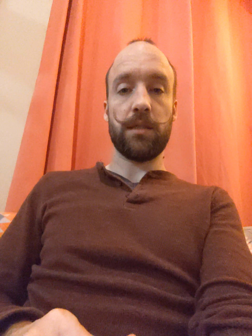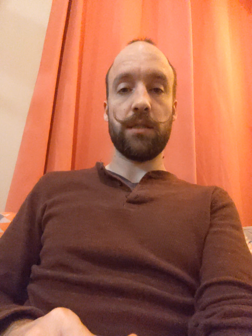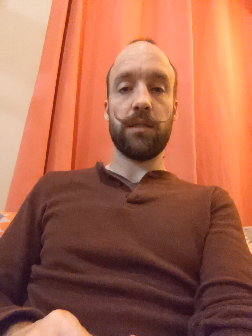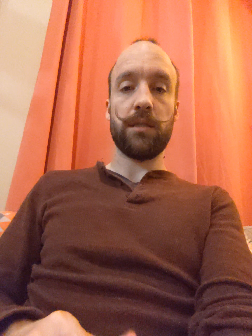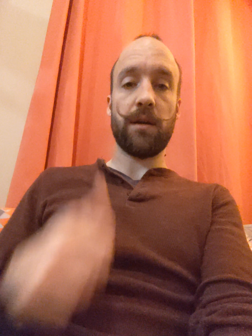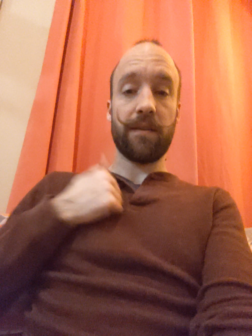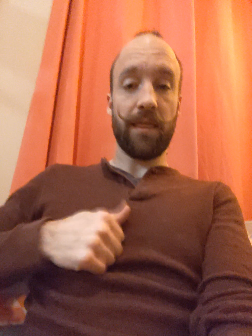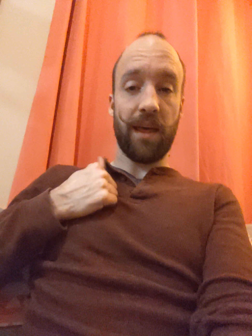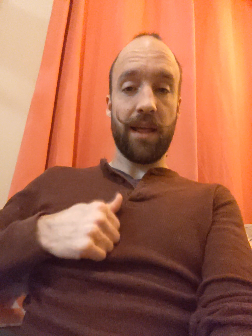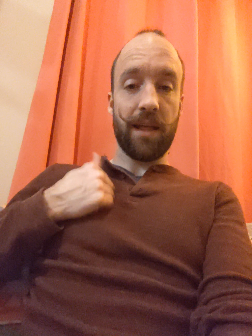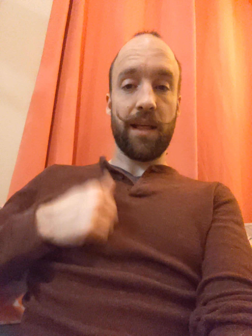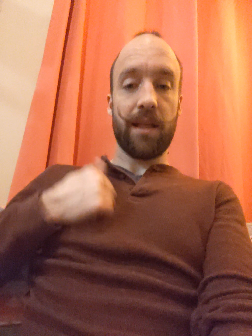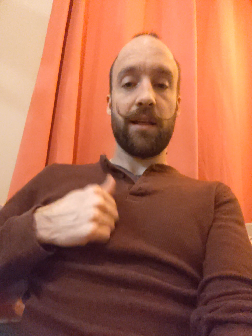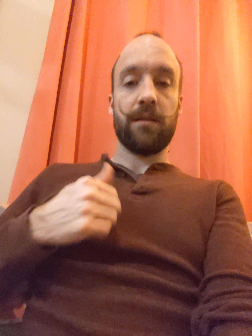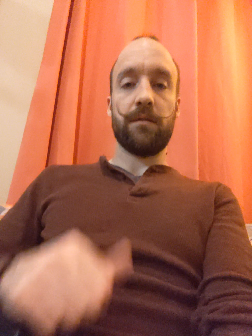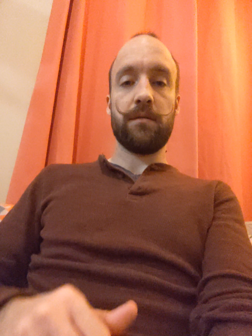bath